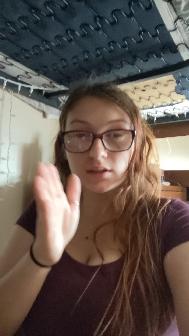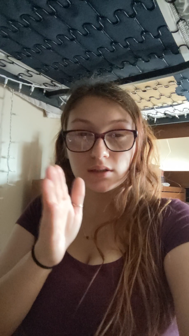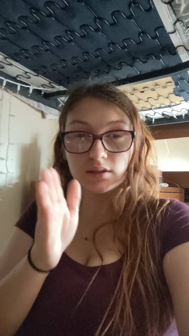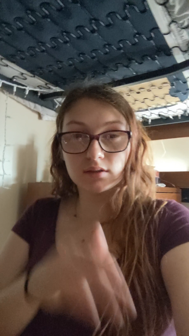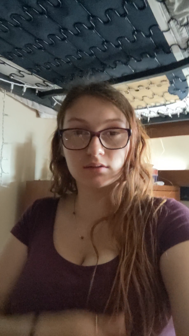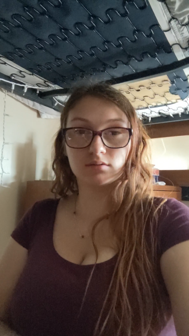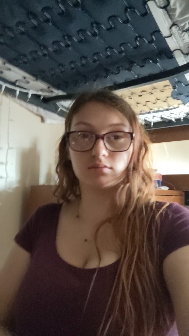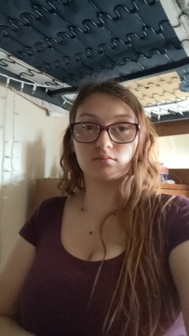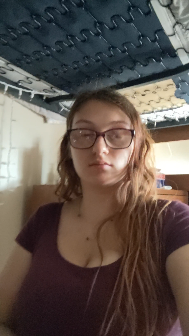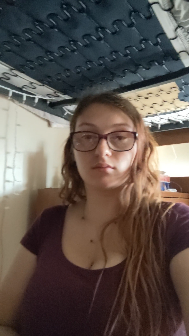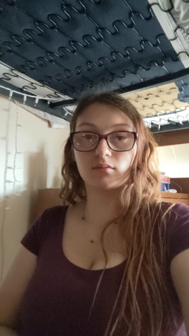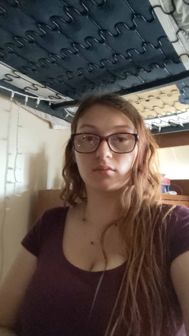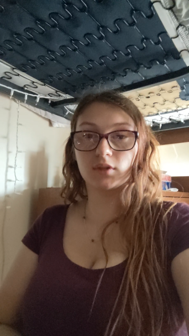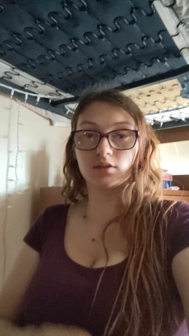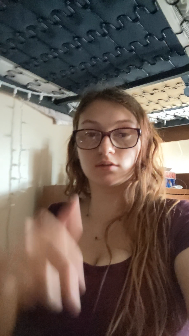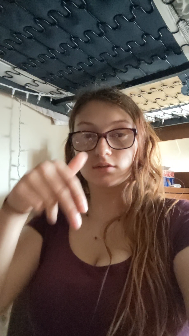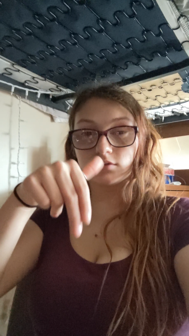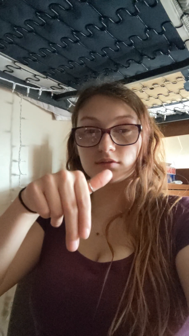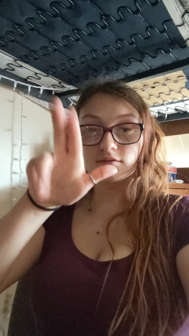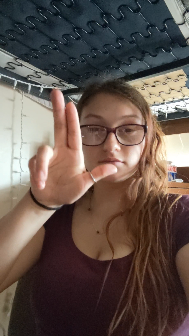lick